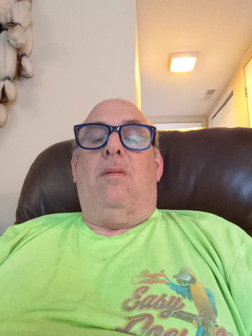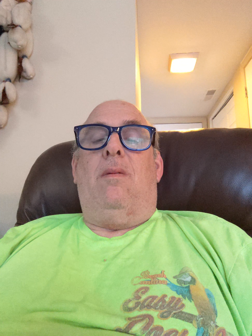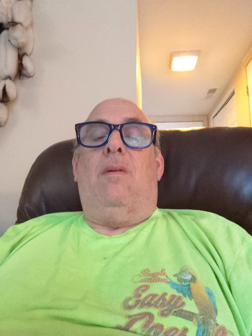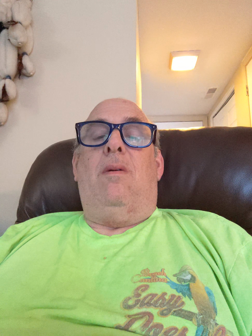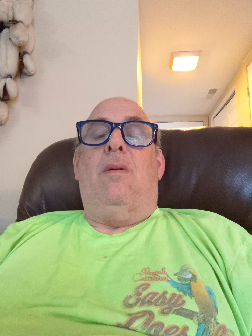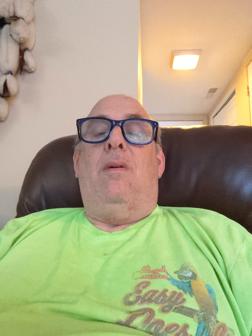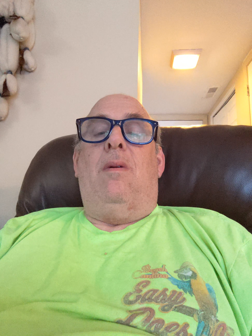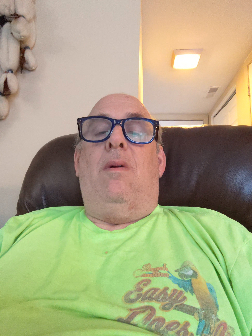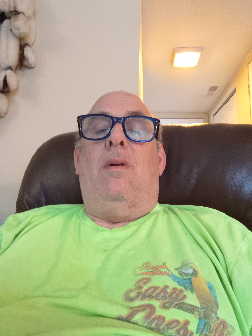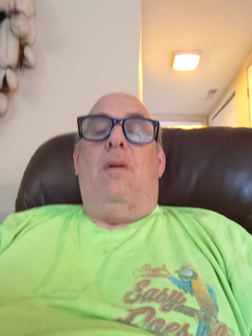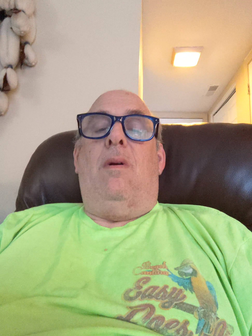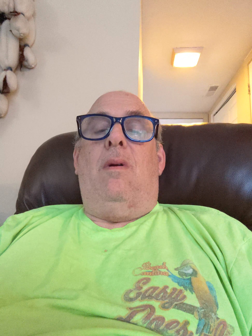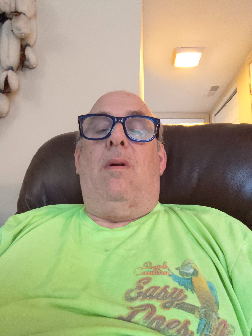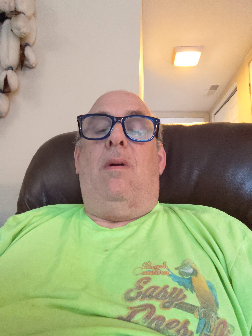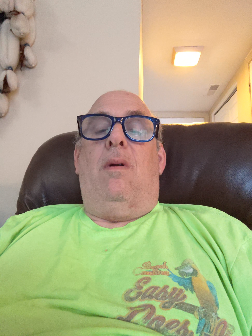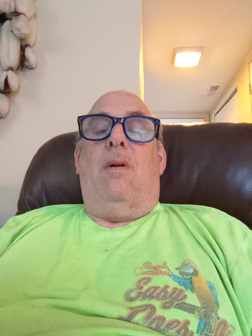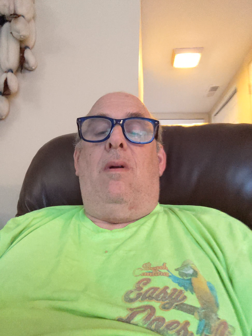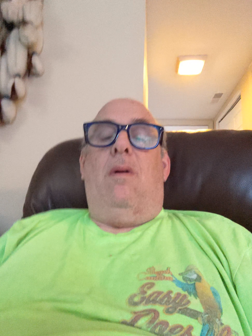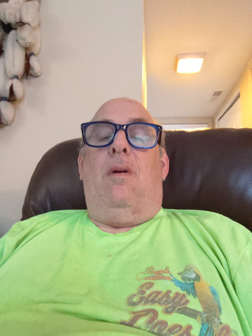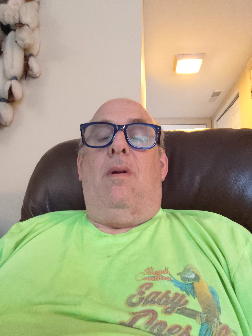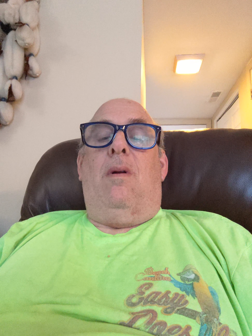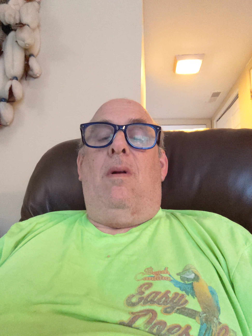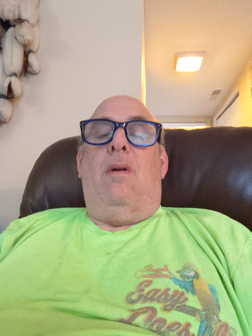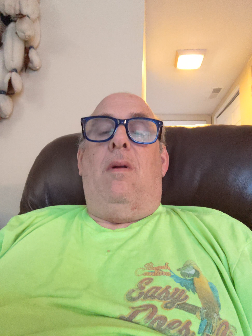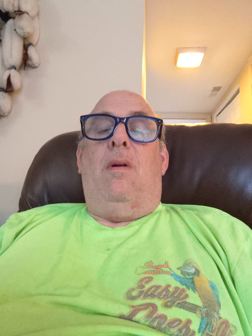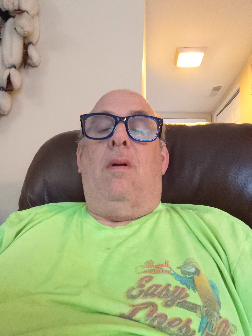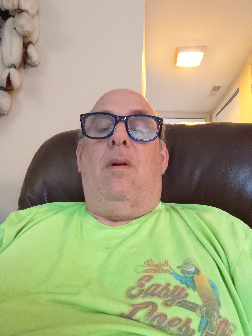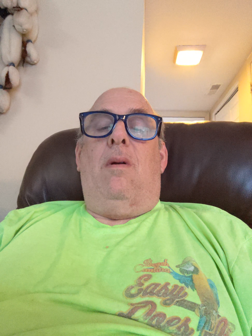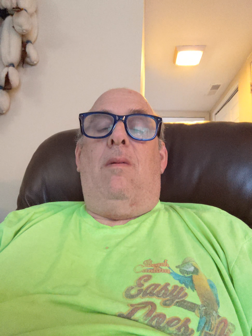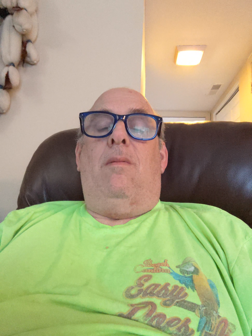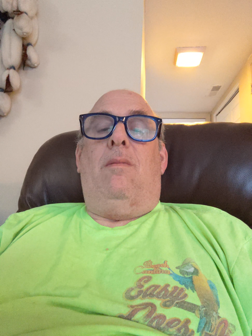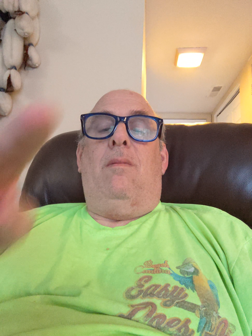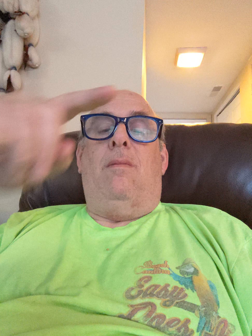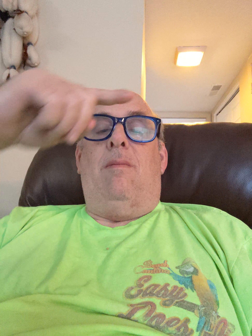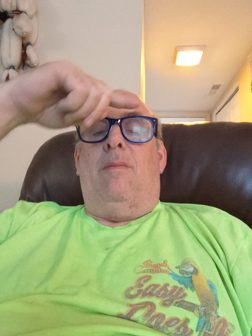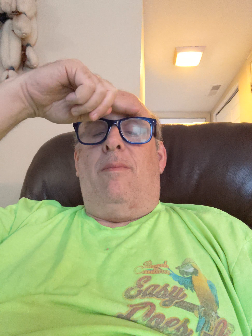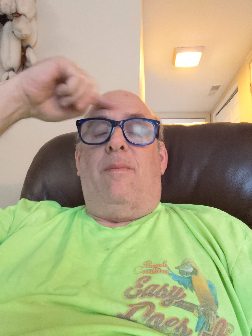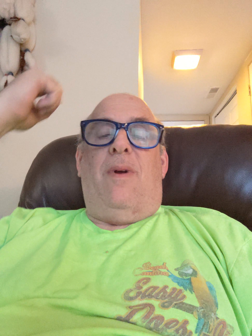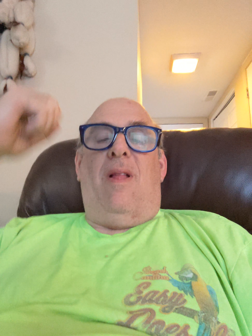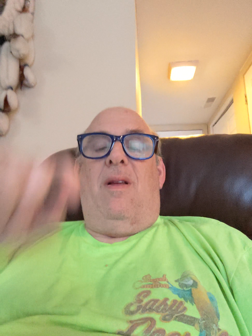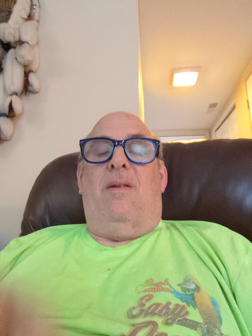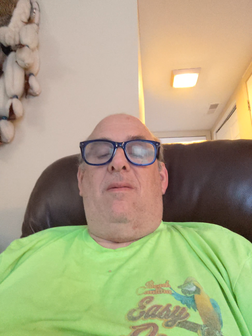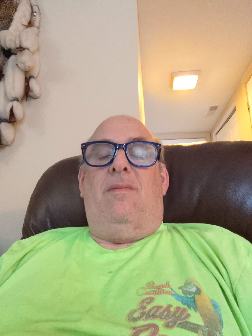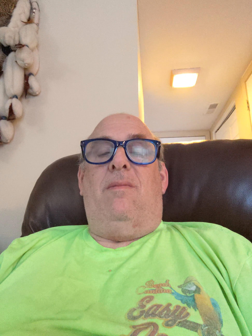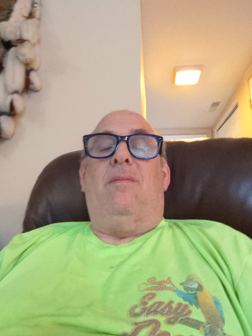black